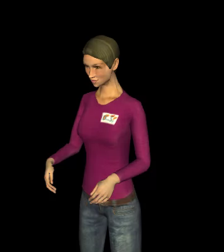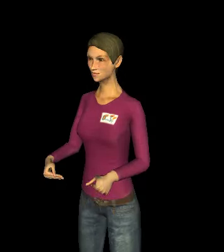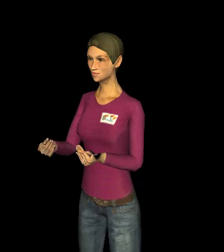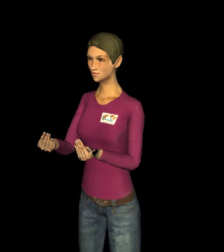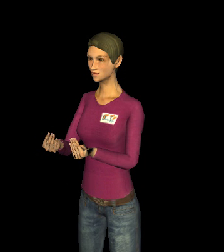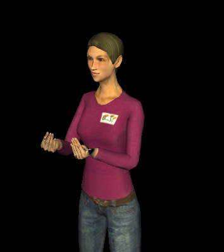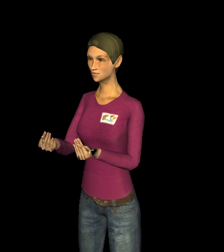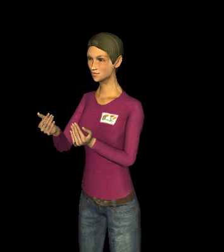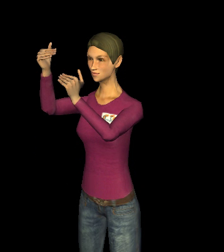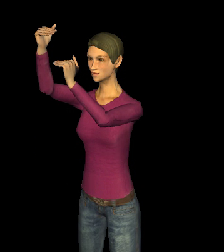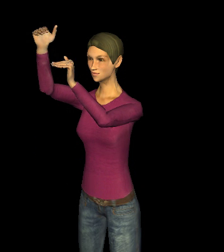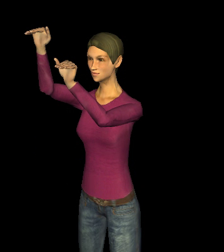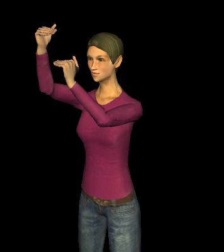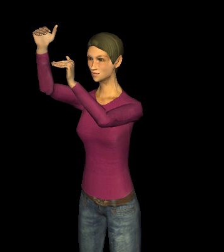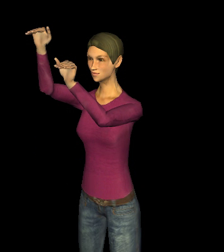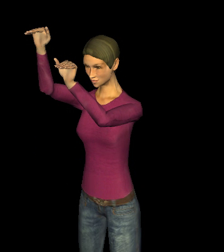أجنبي